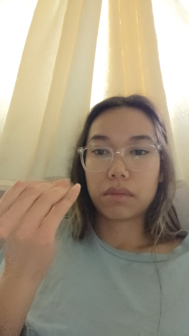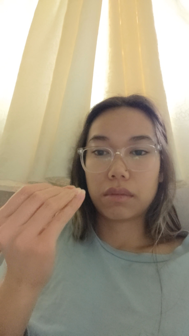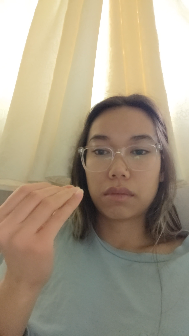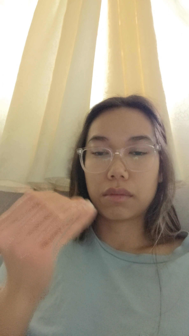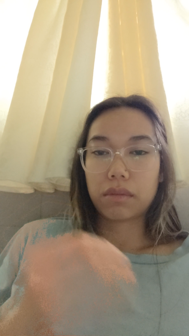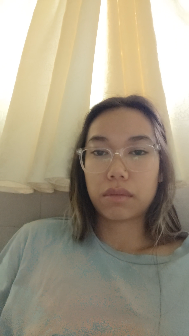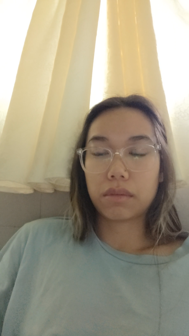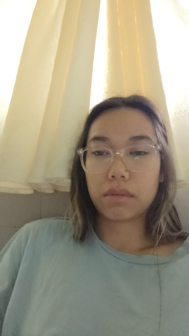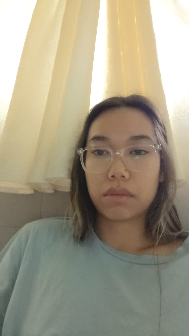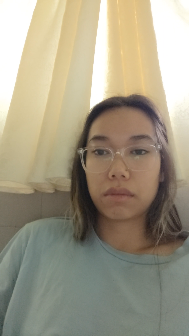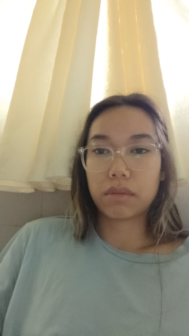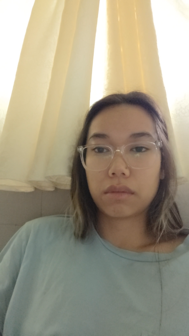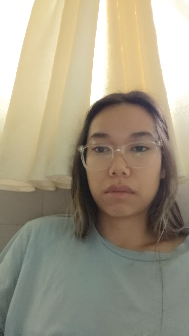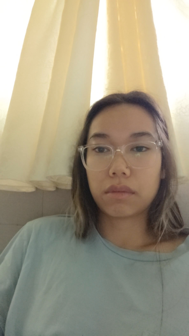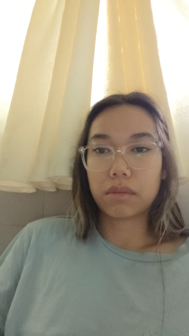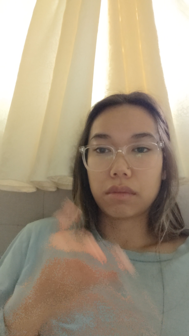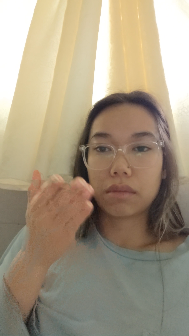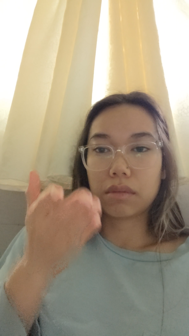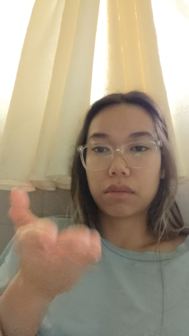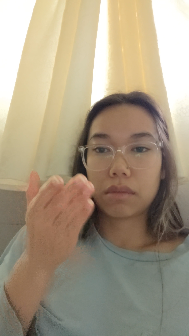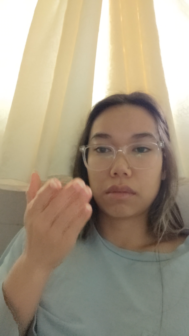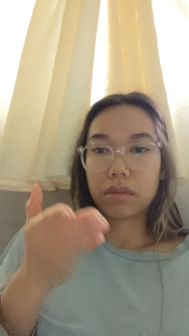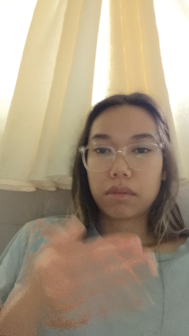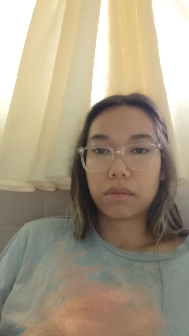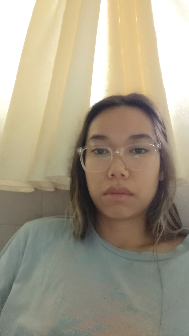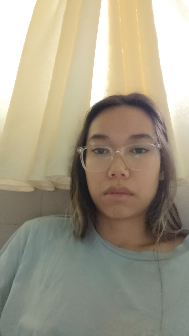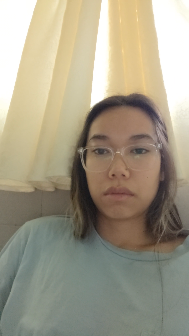oven